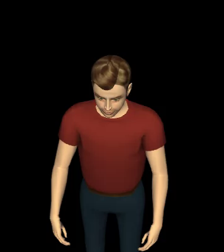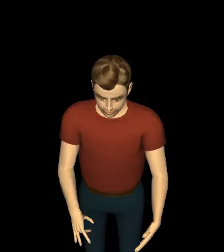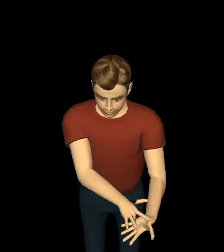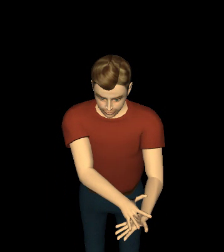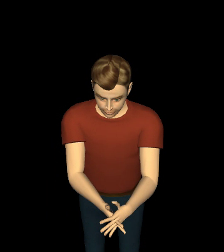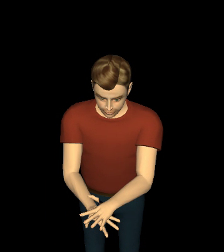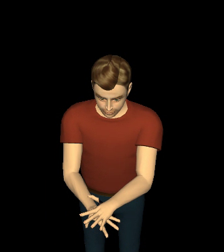كل شيء